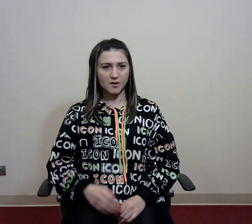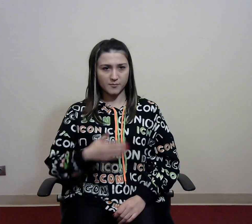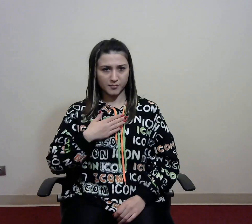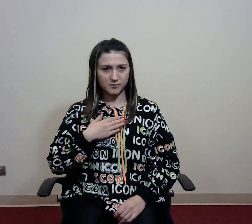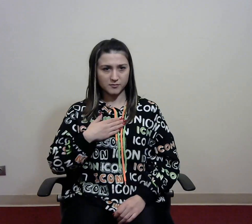mən